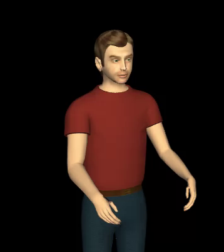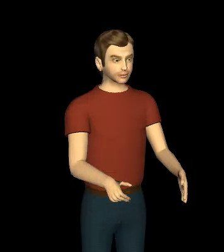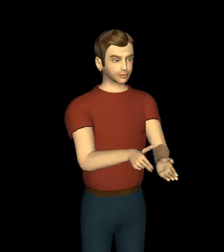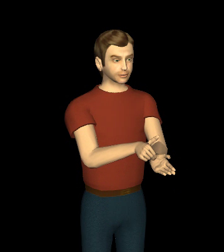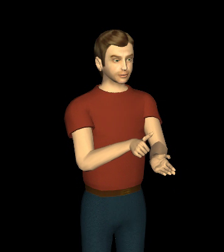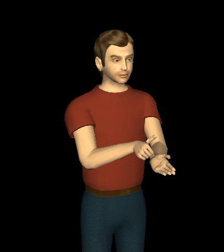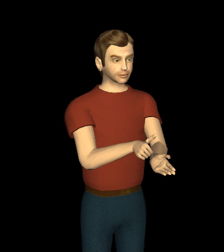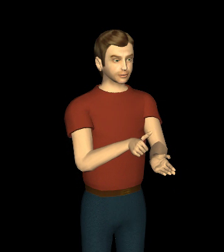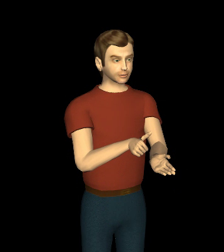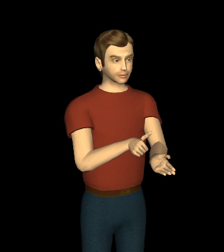سمنة